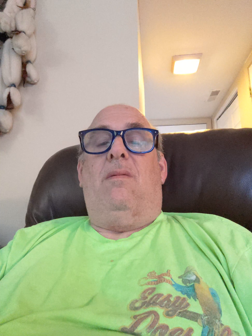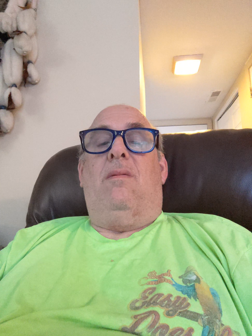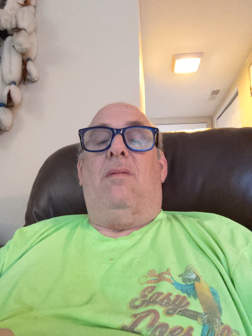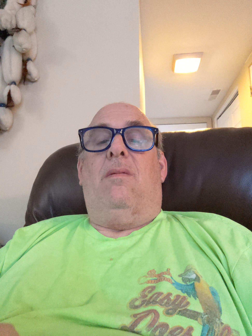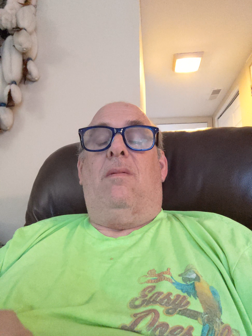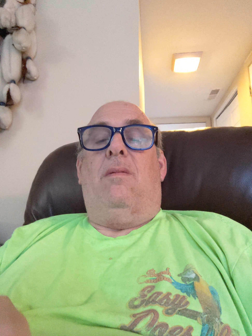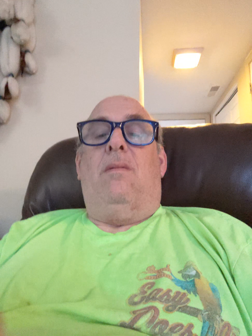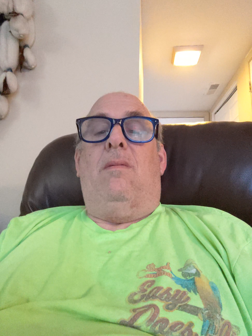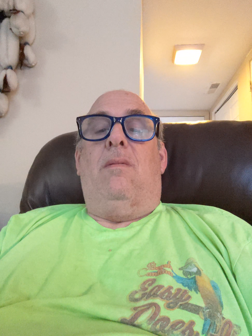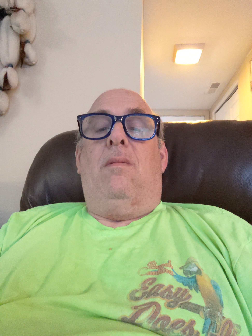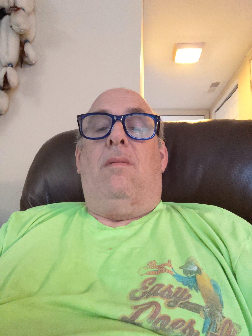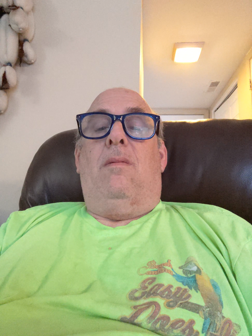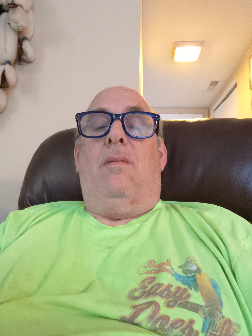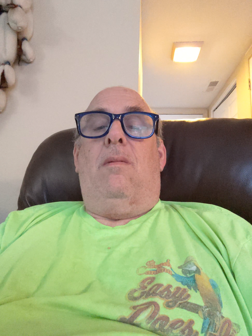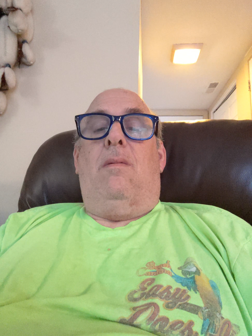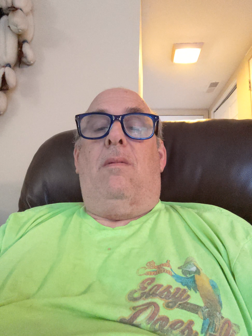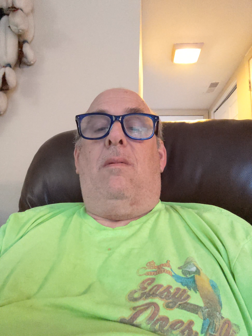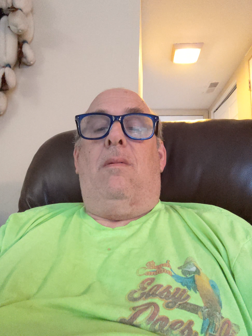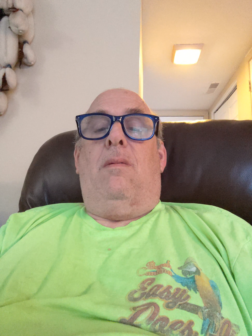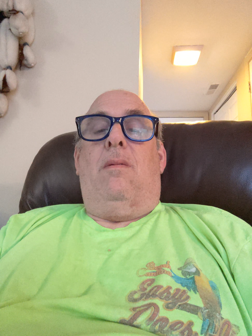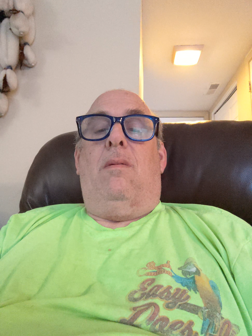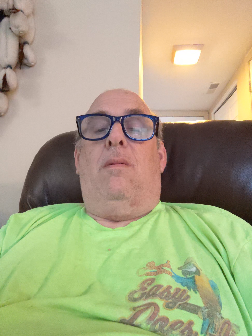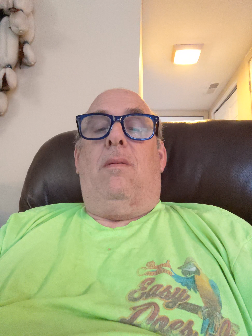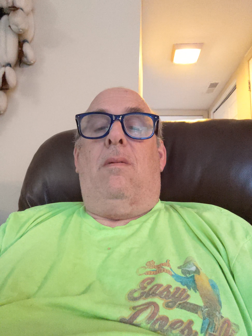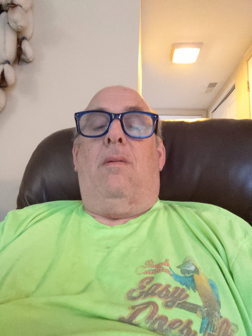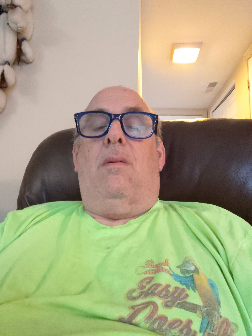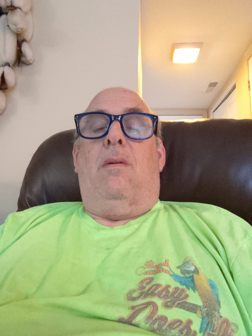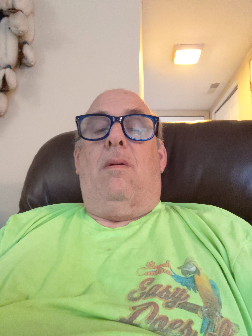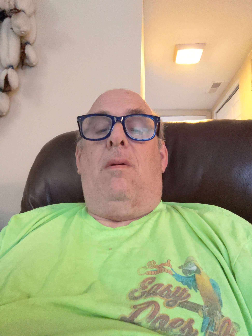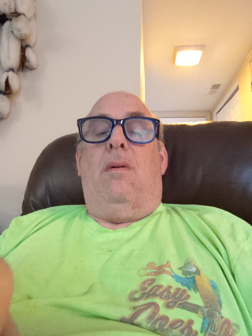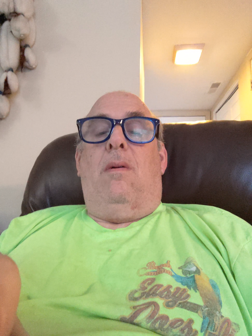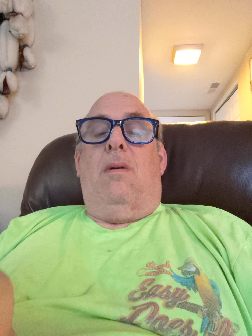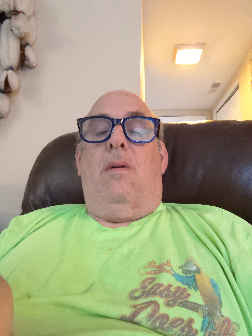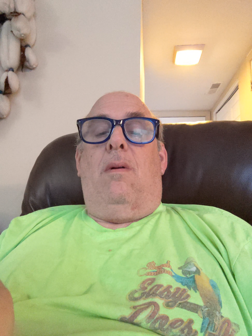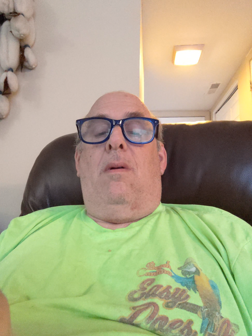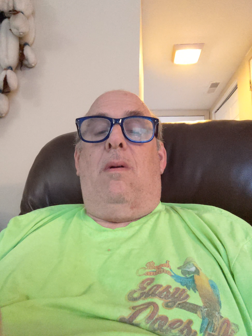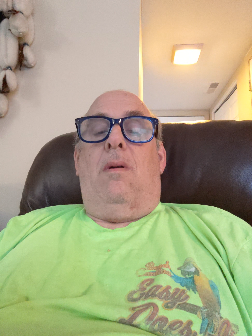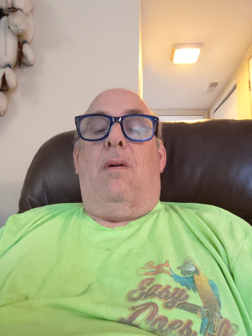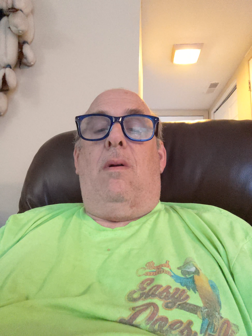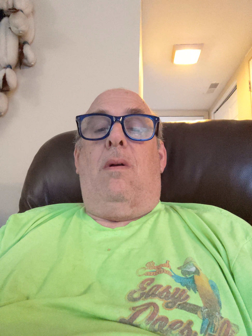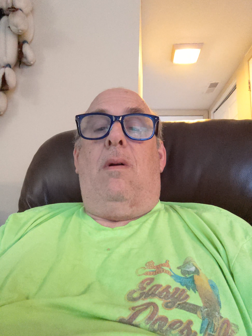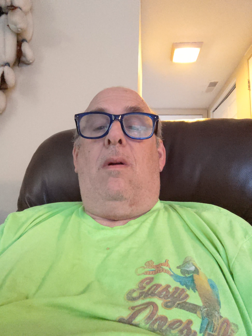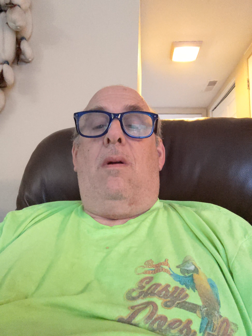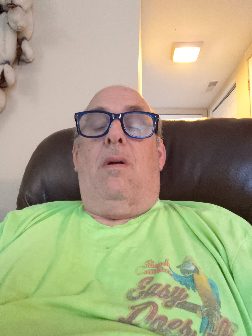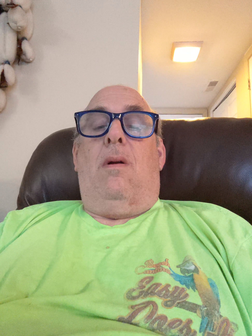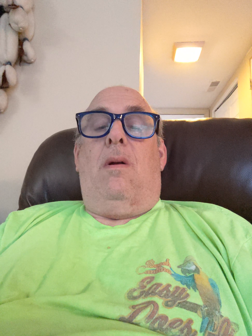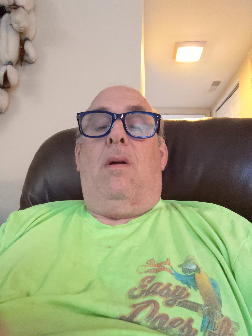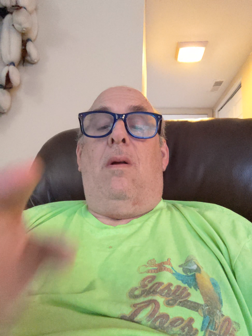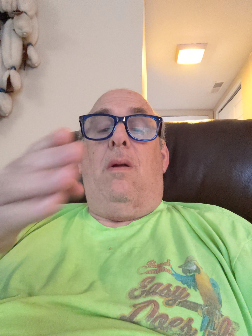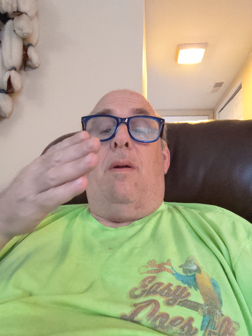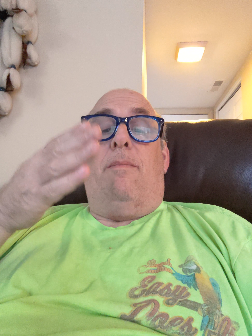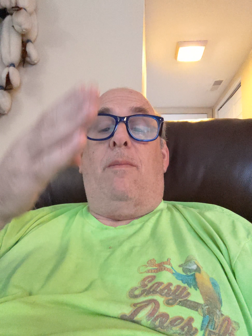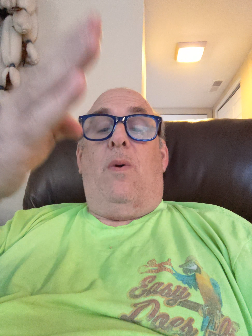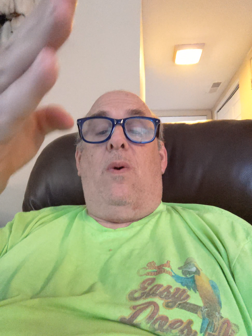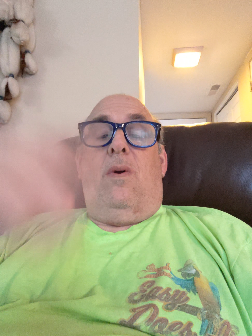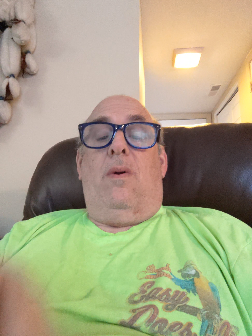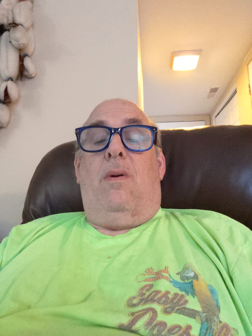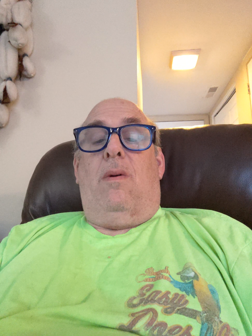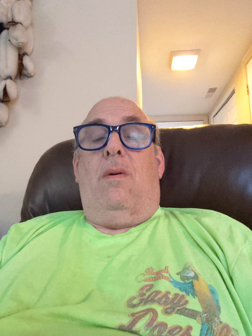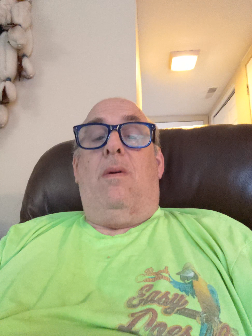boat